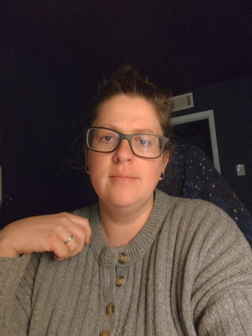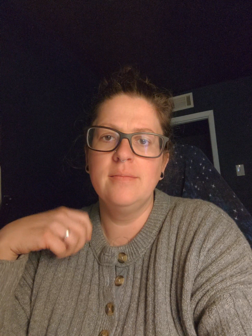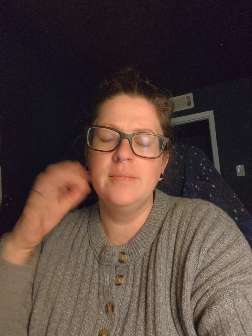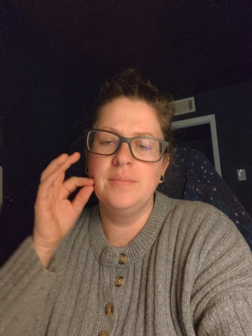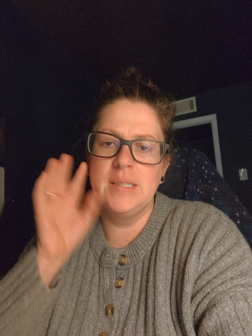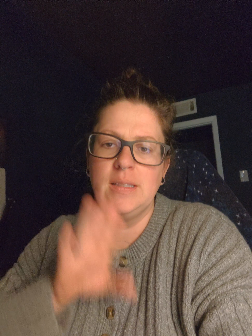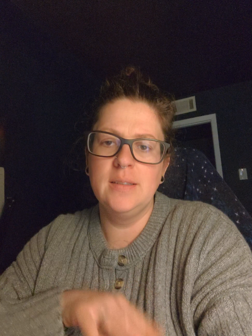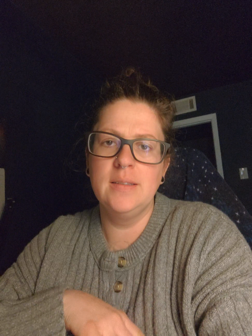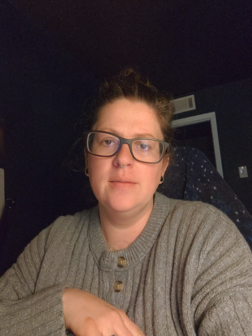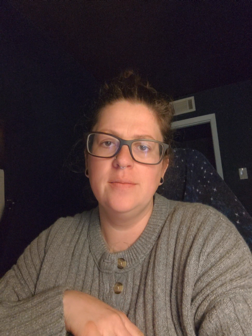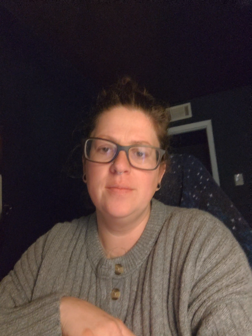bee